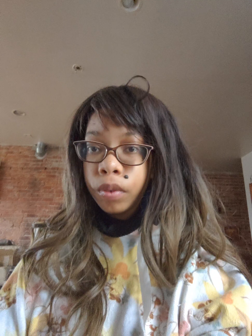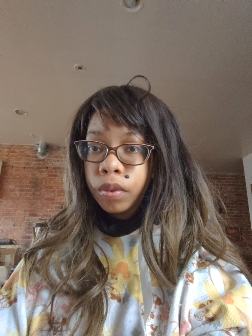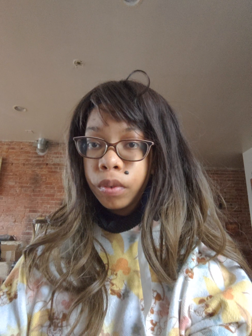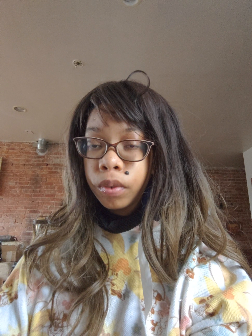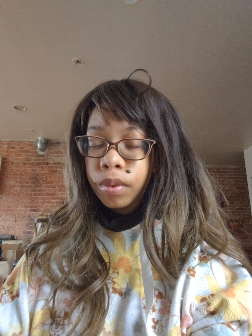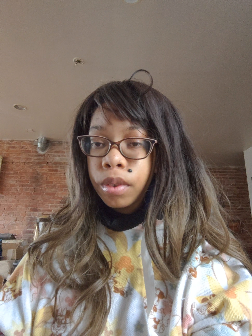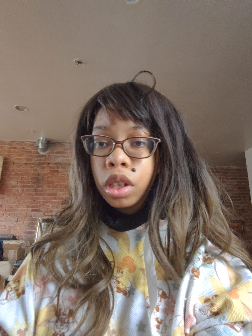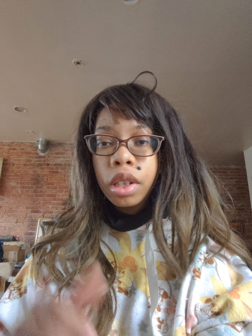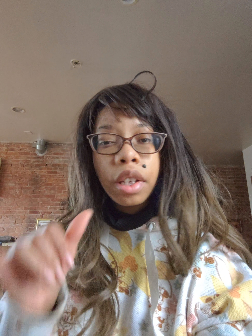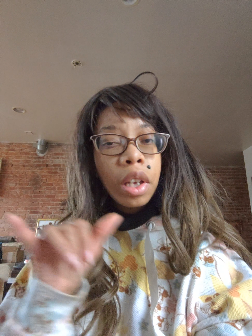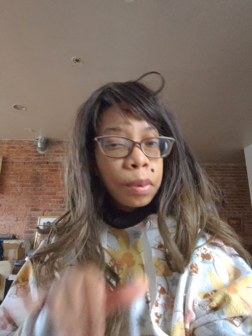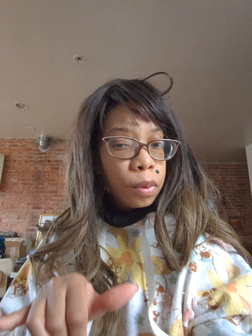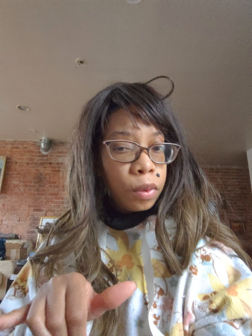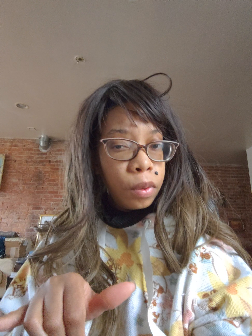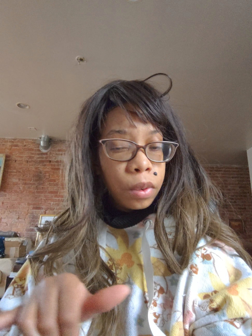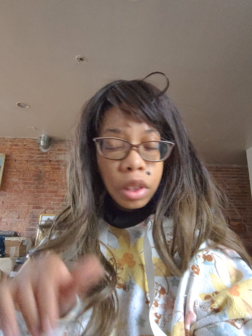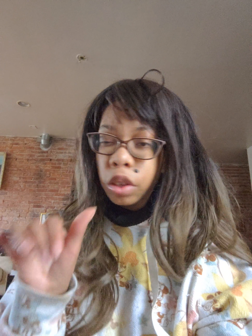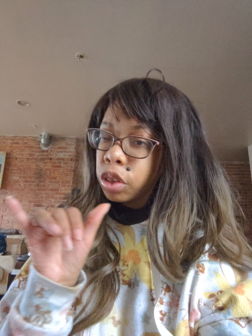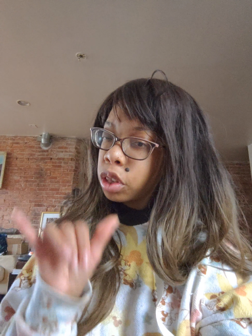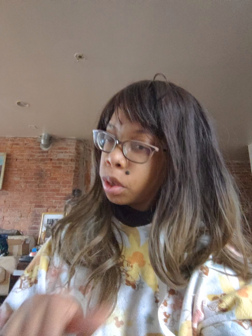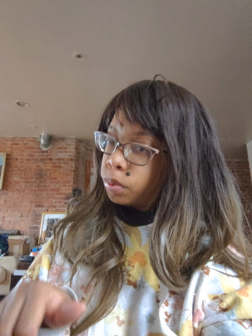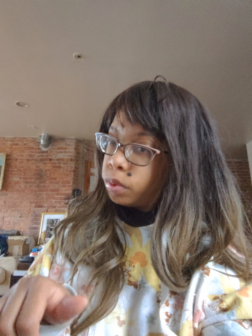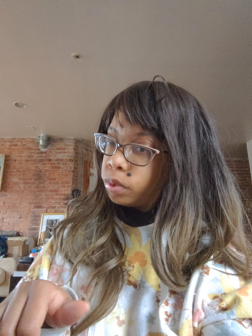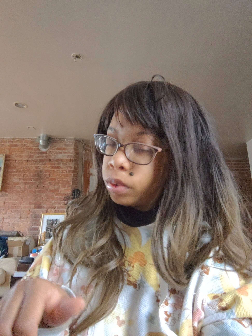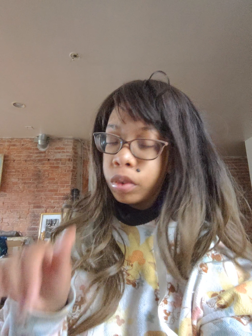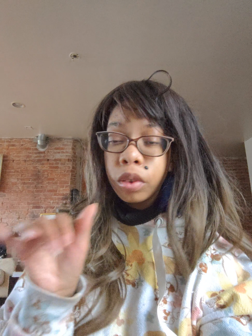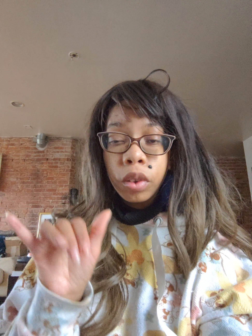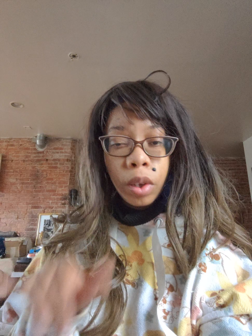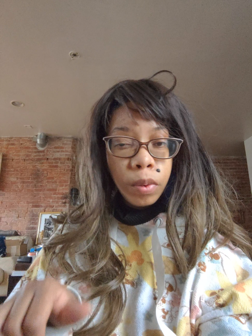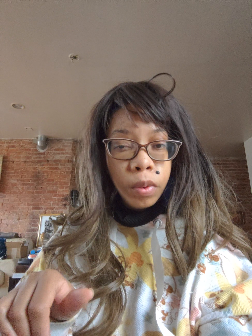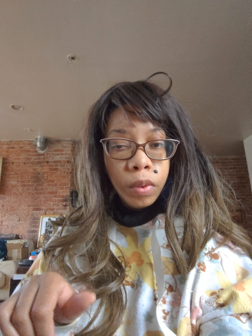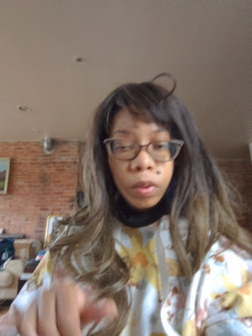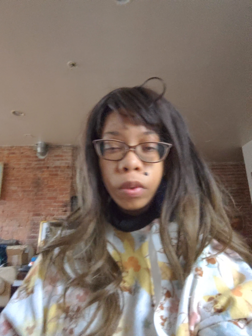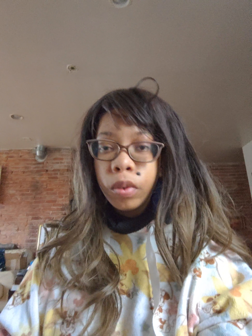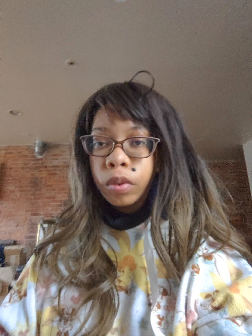same